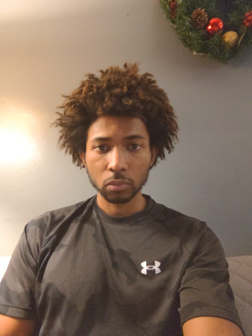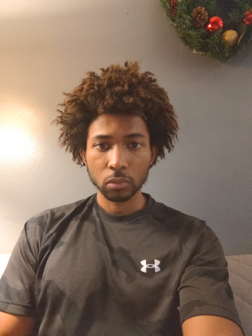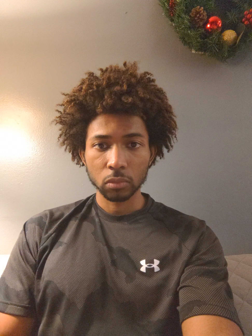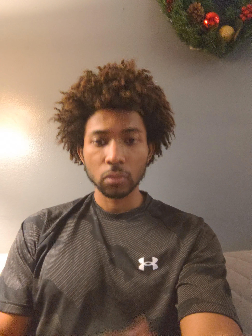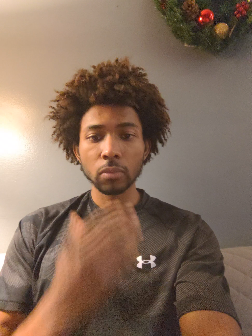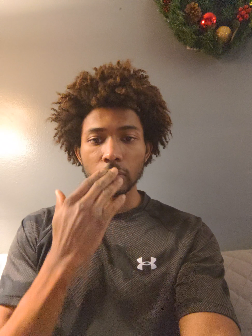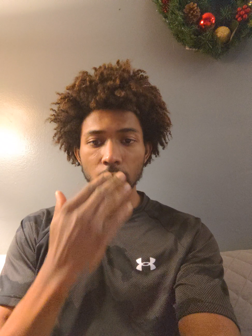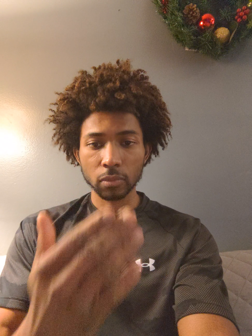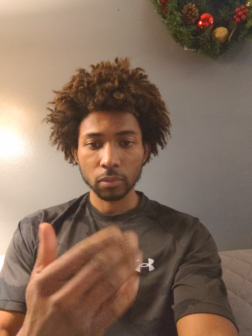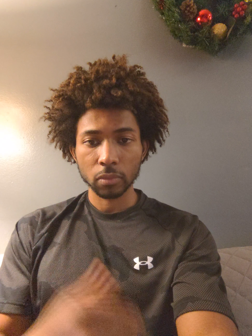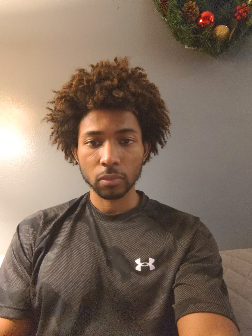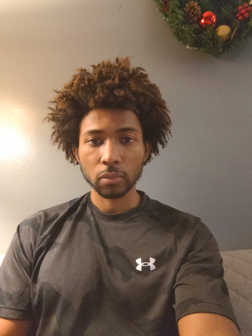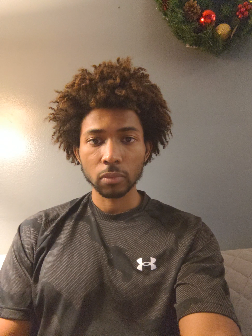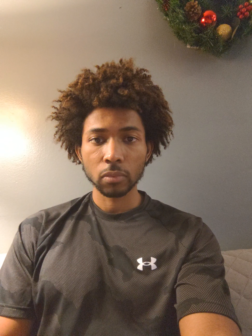thank you